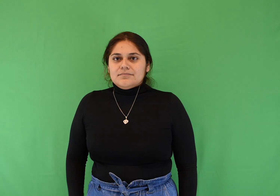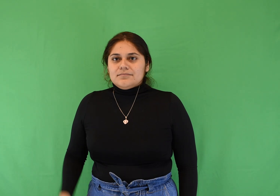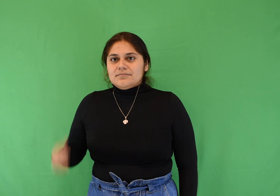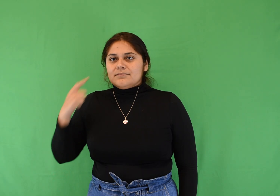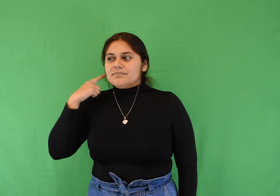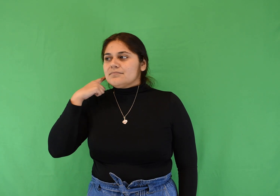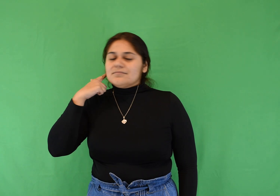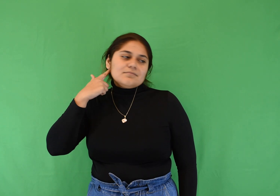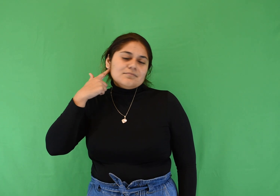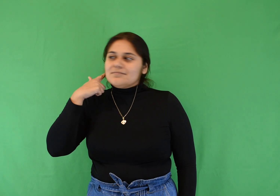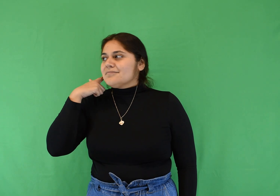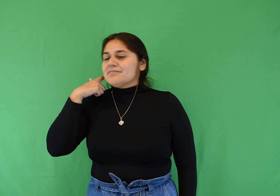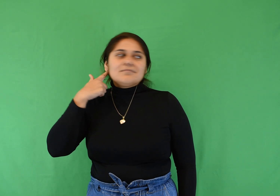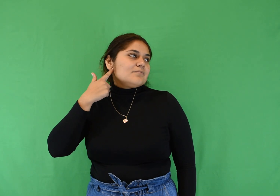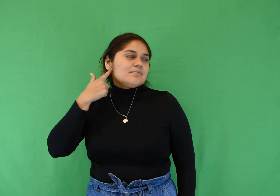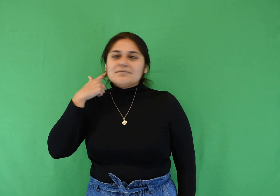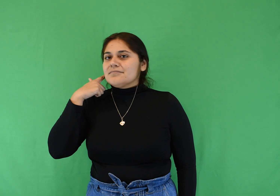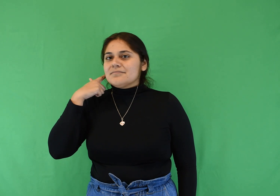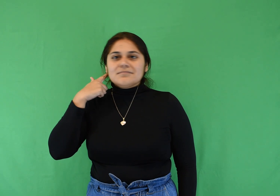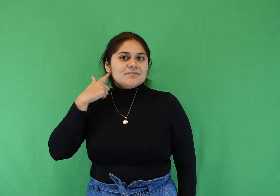no escuchar